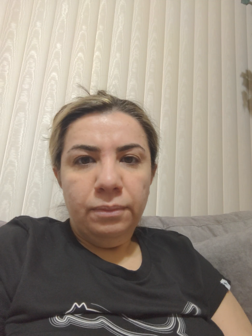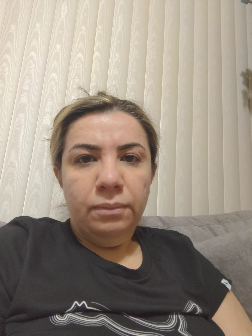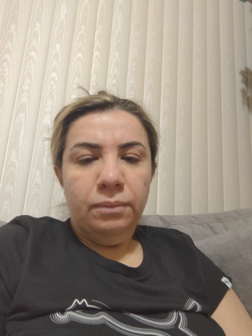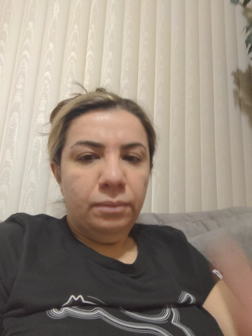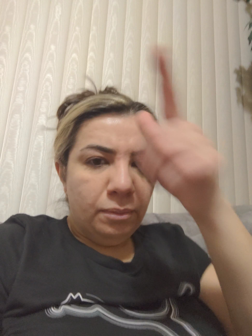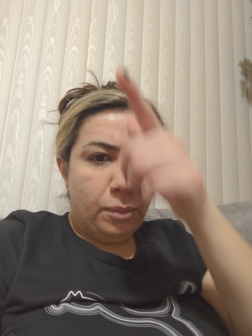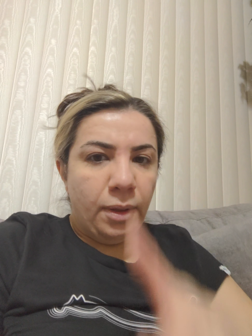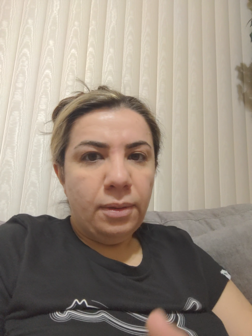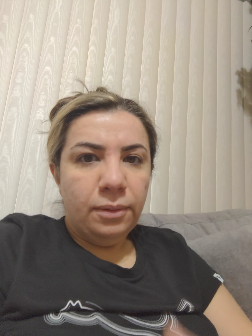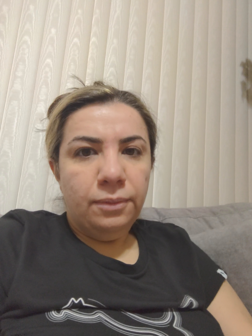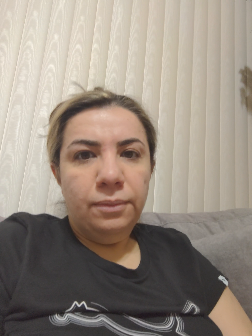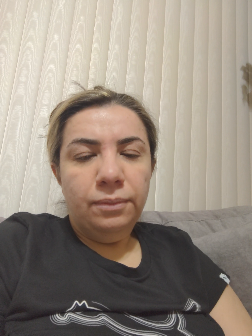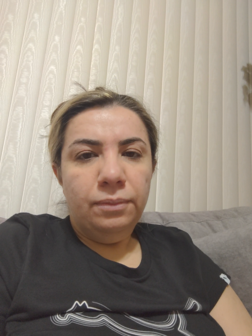brother